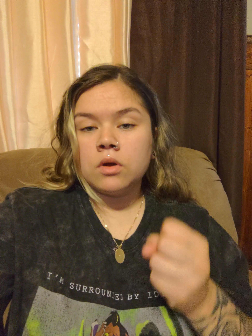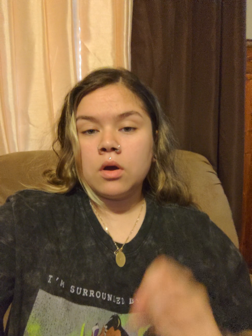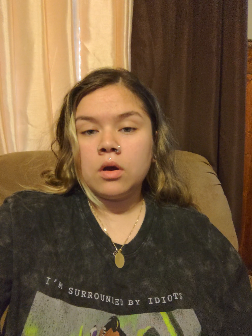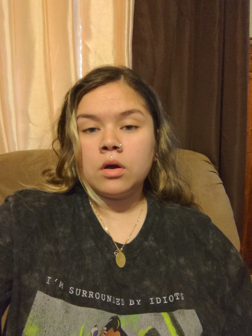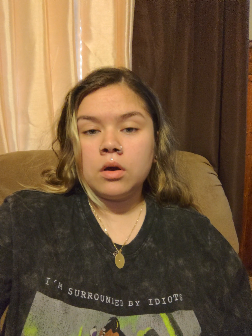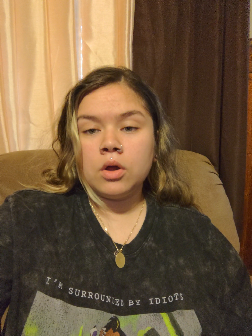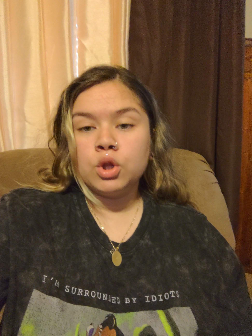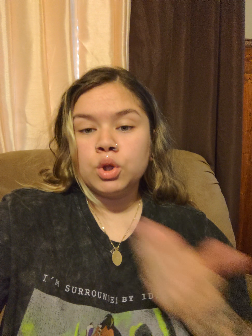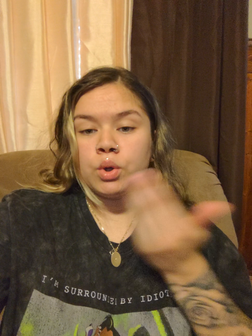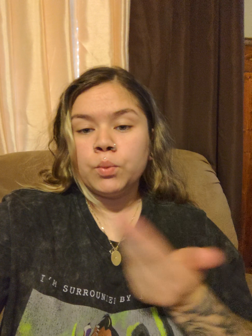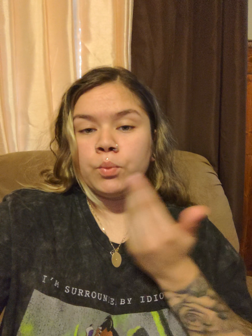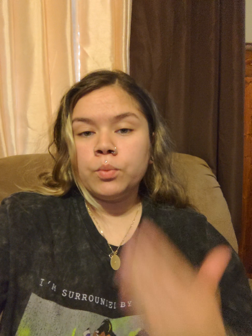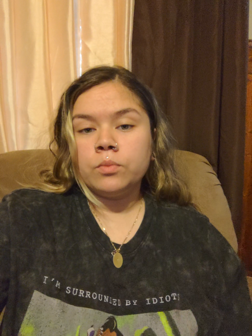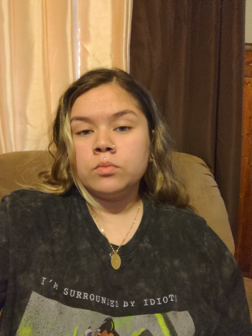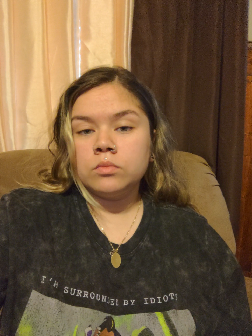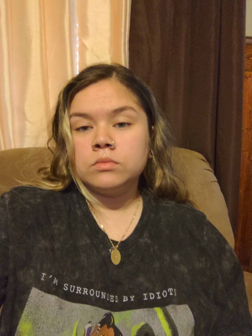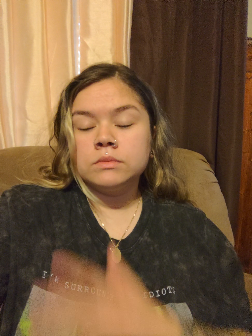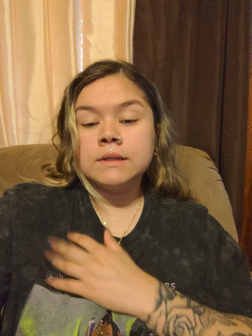new